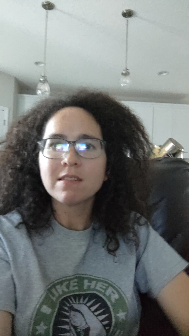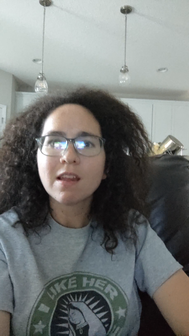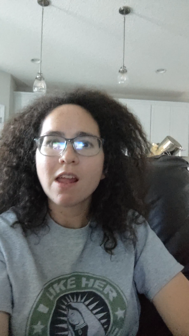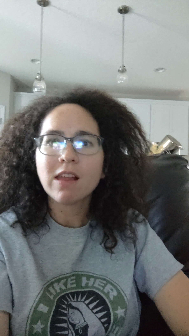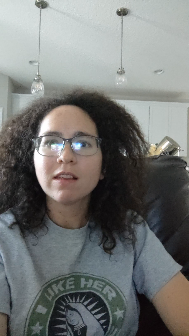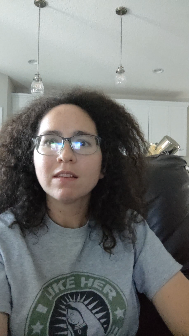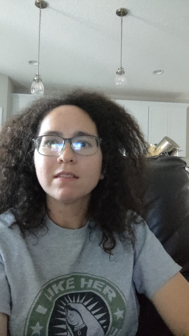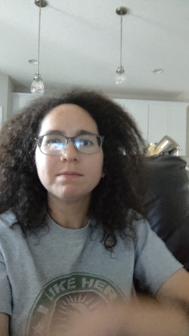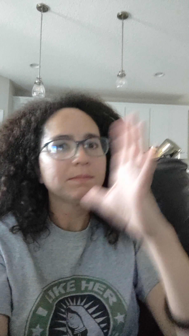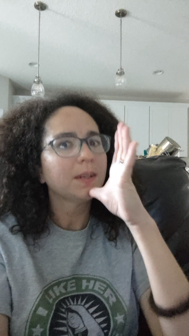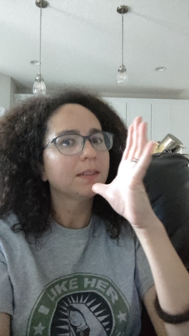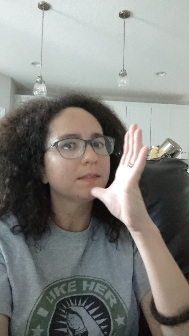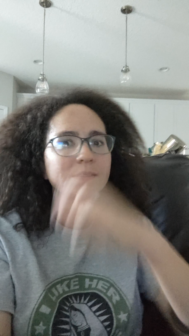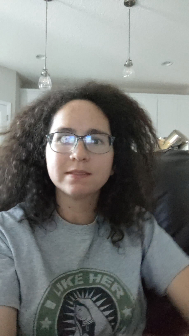mommy